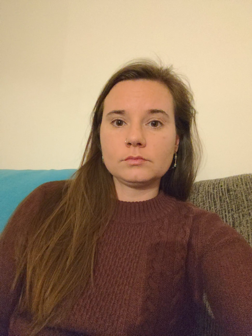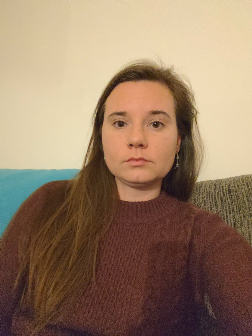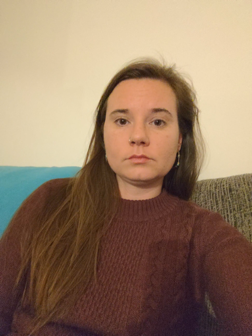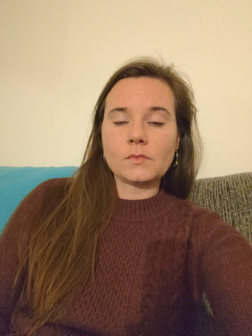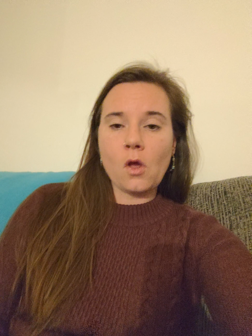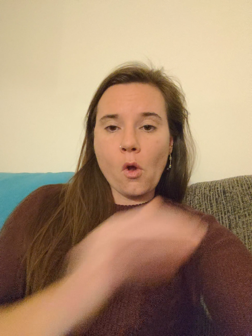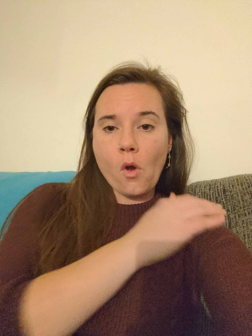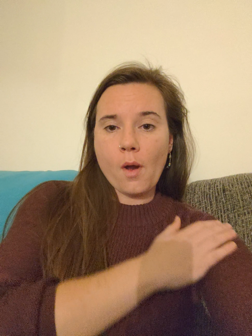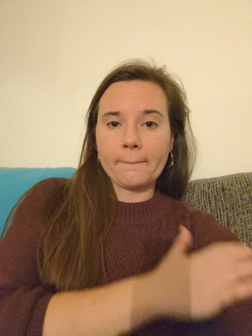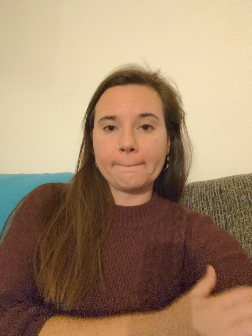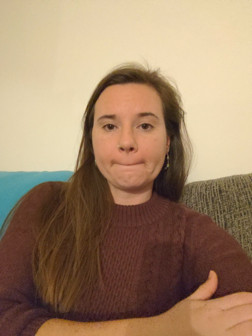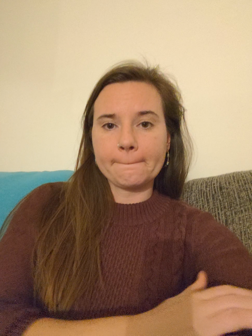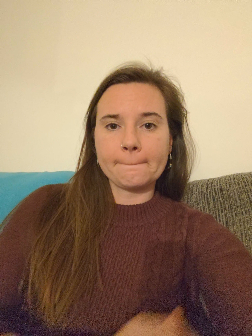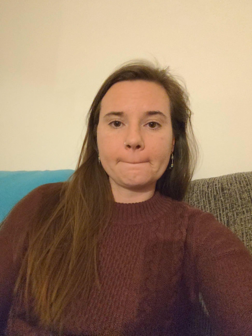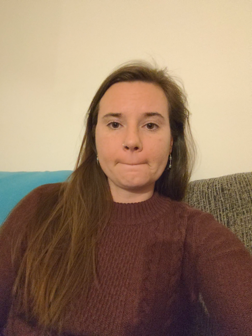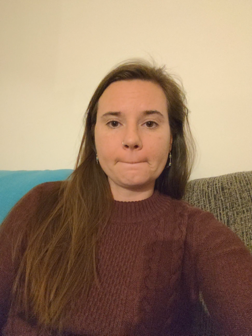arm